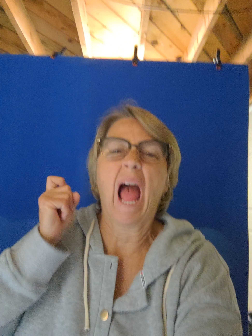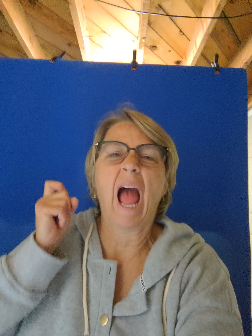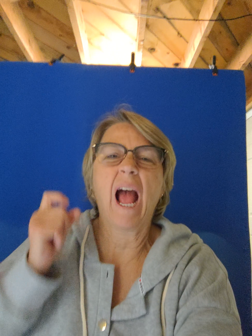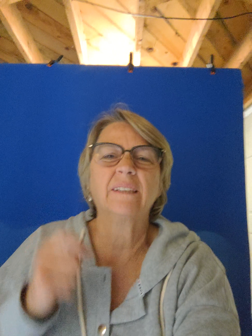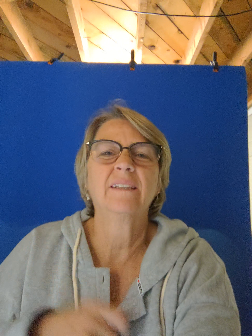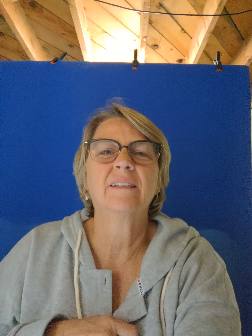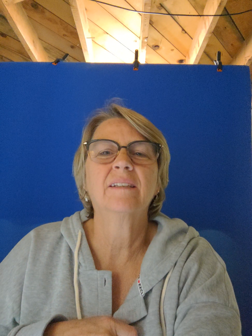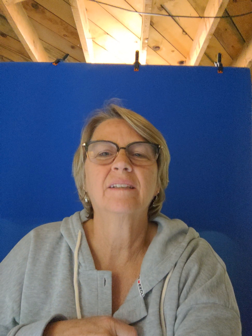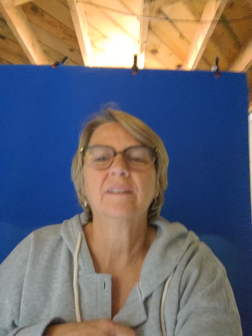fast